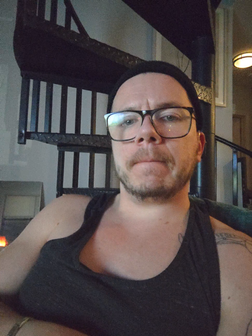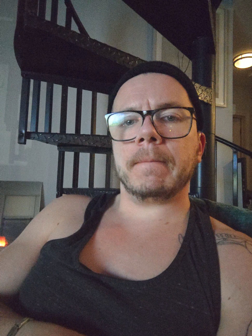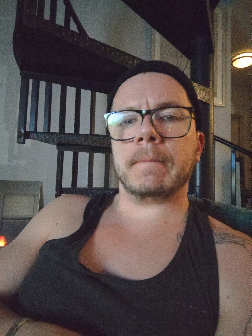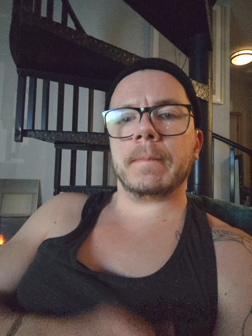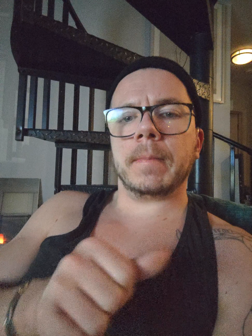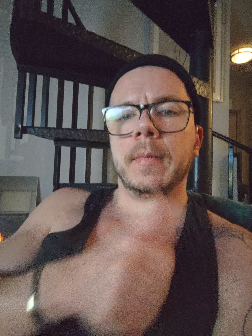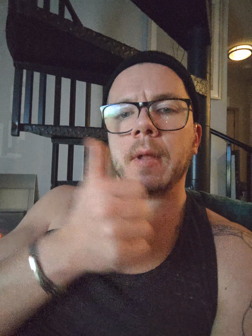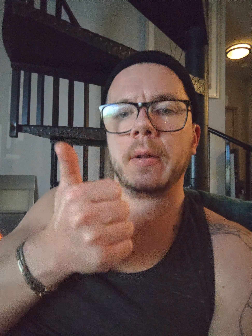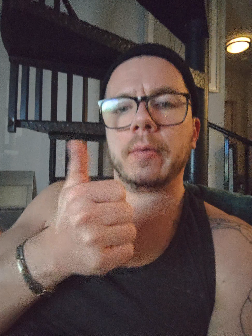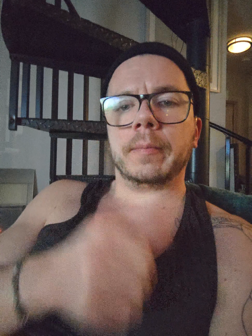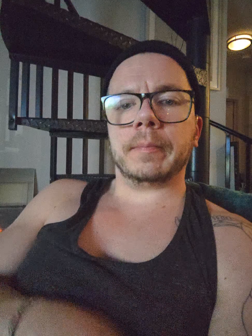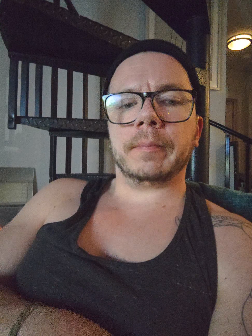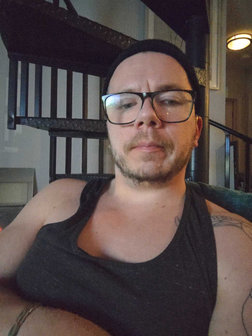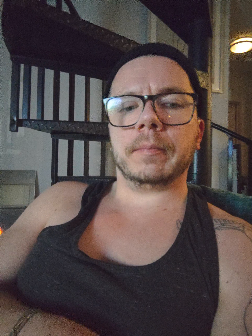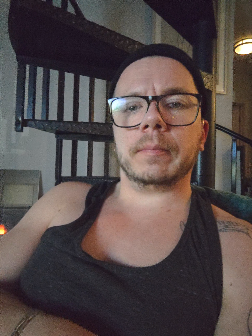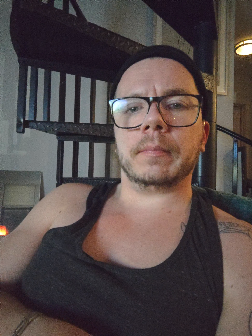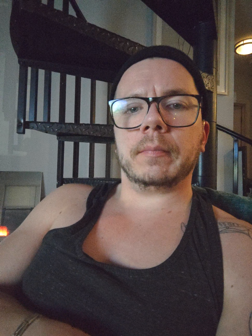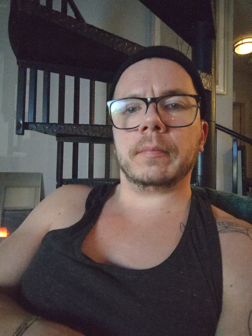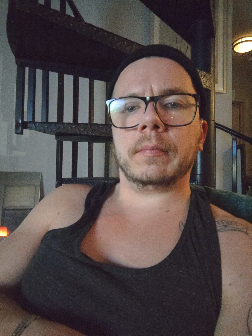another